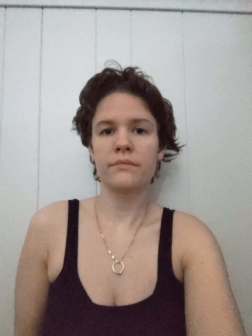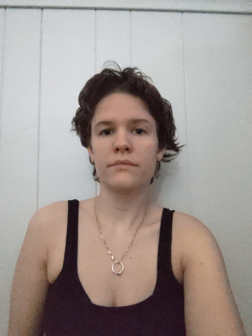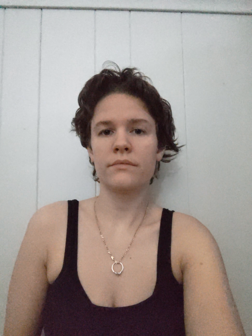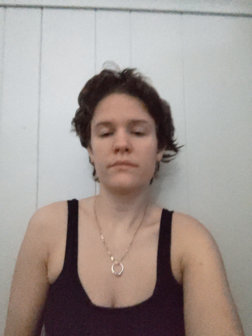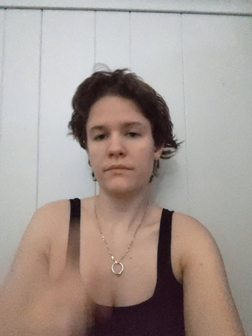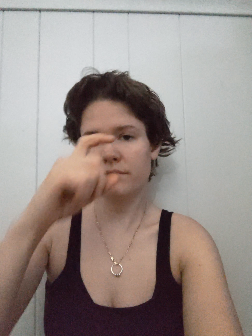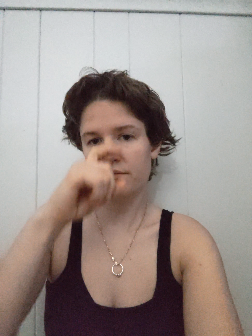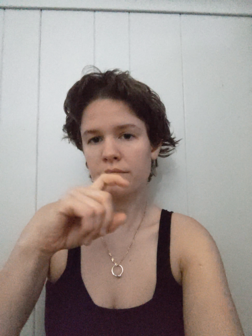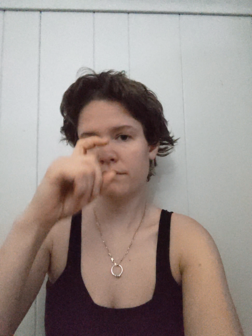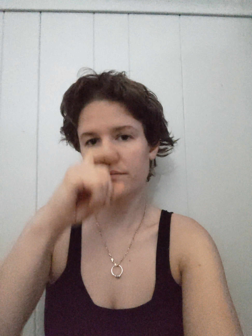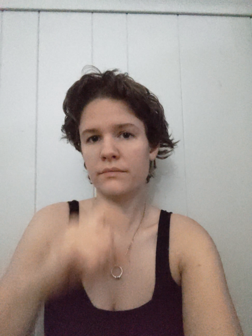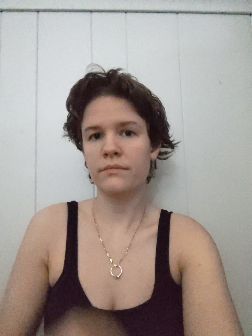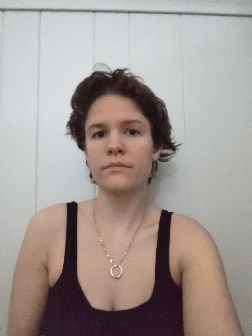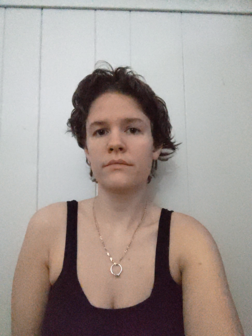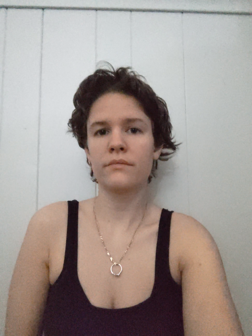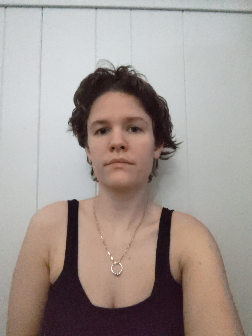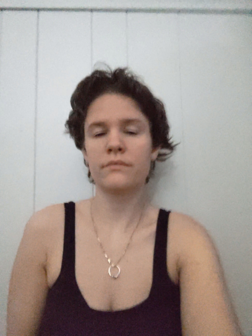doll